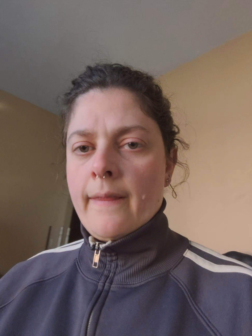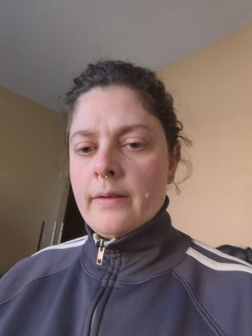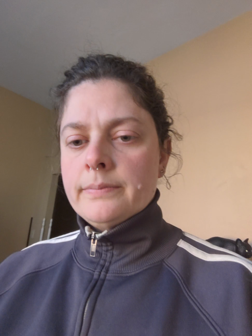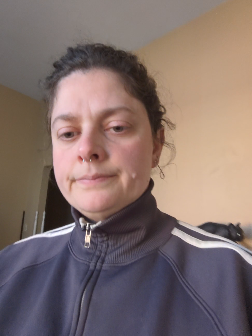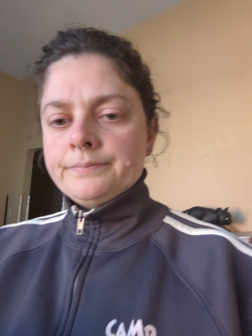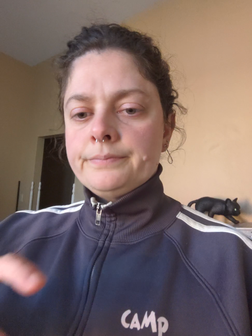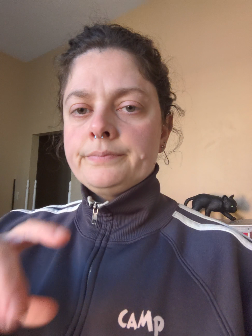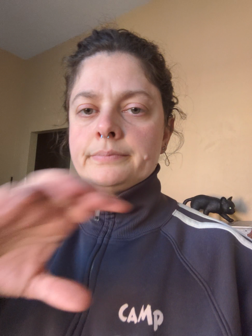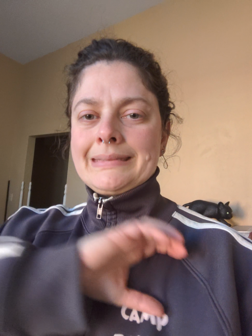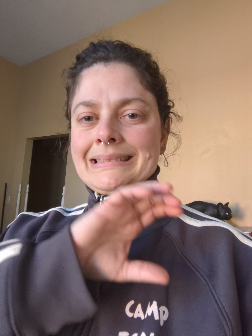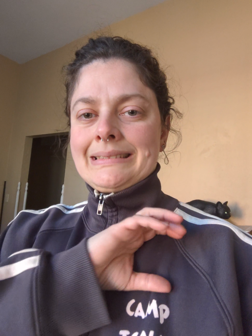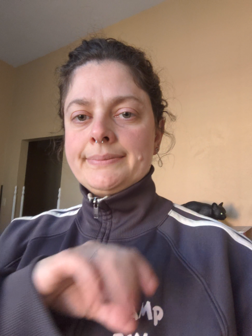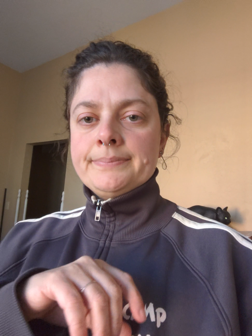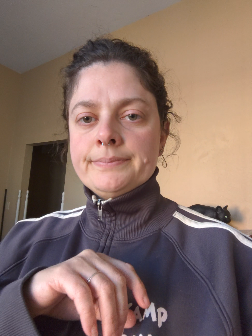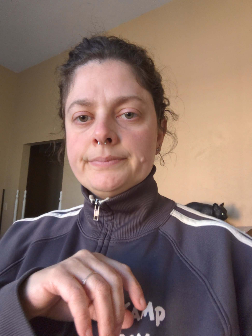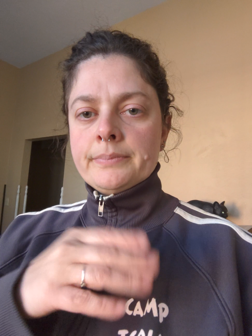police